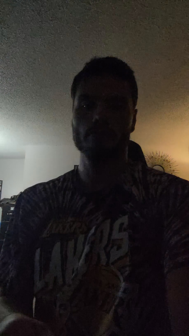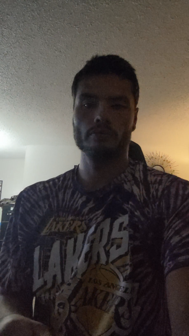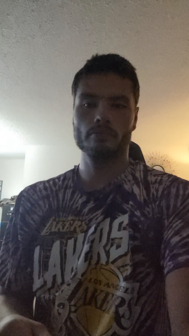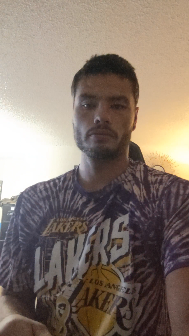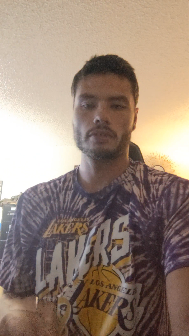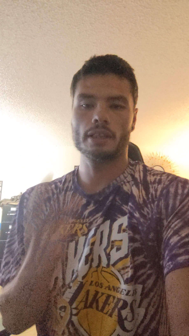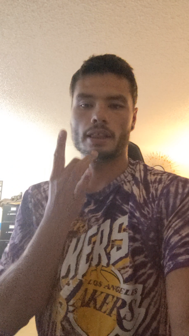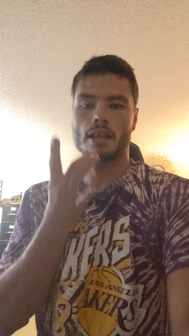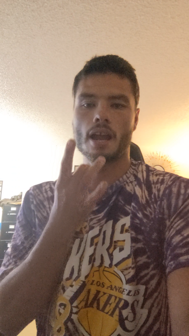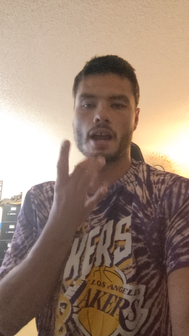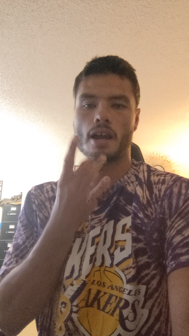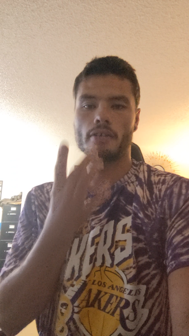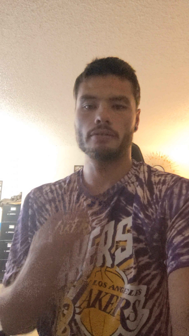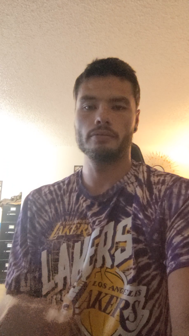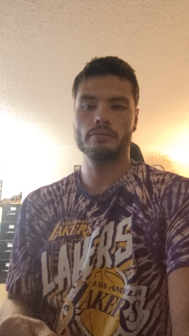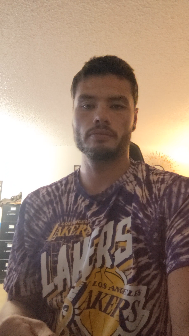light bulb